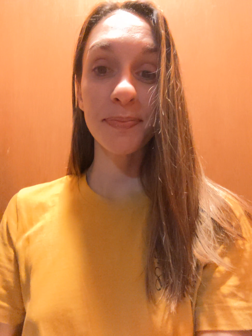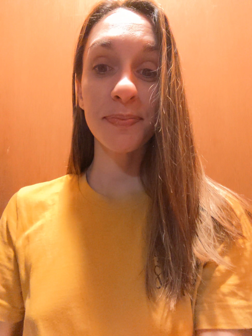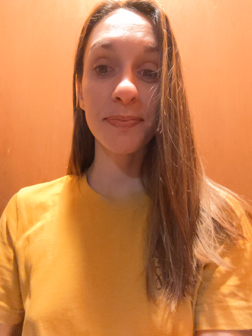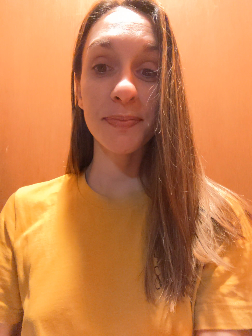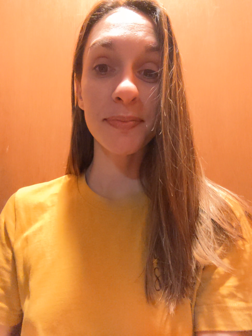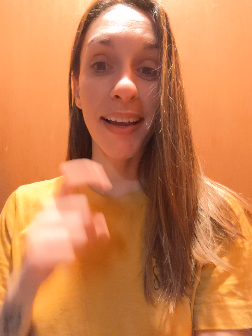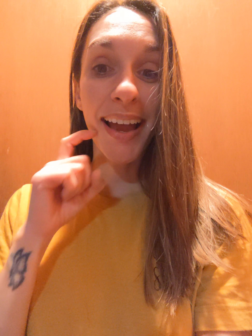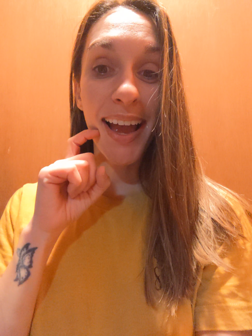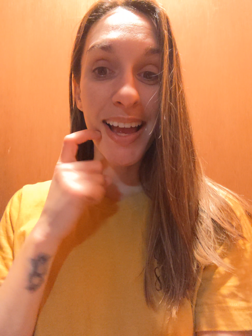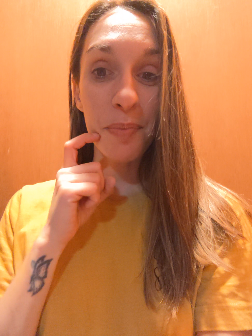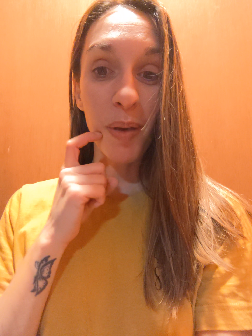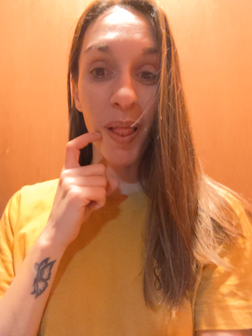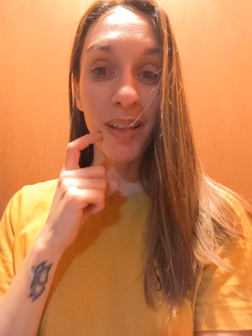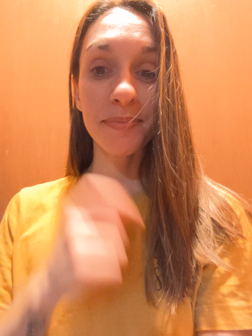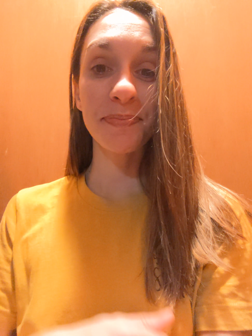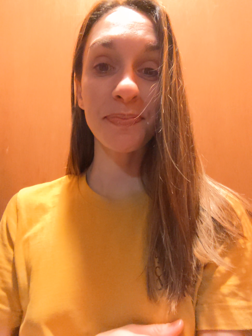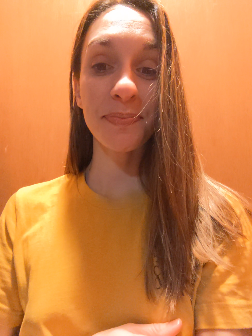apple